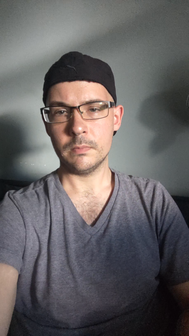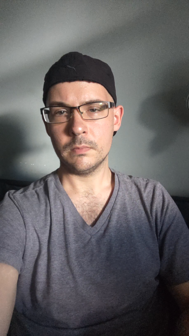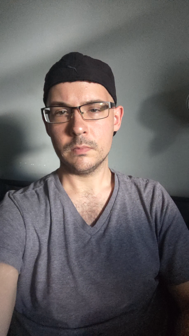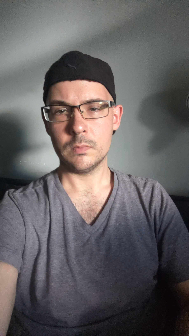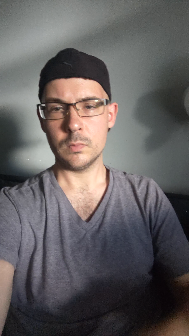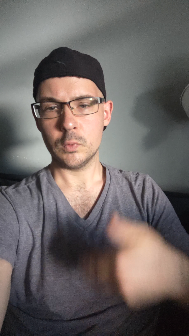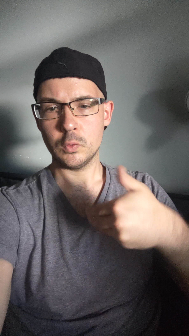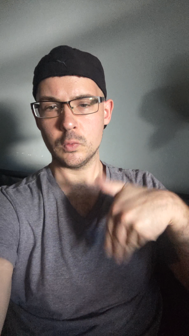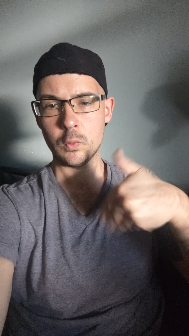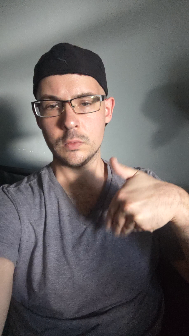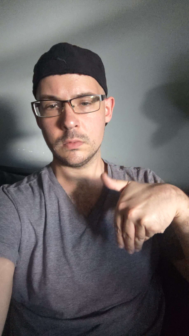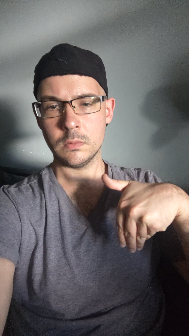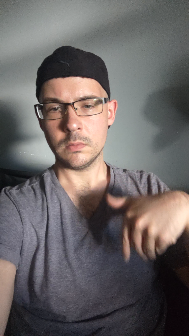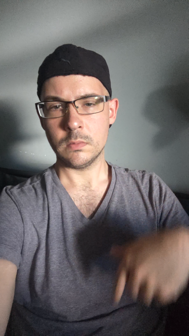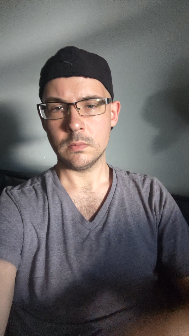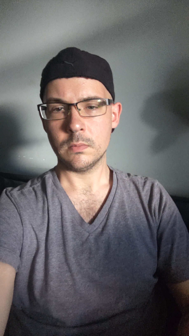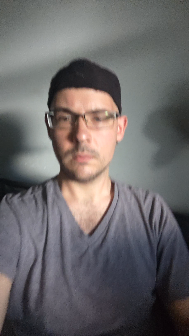shorts